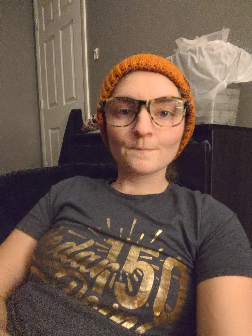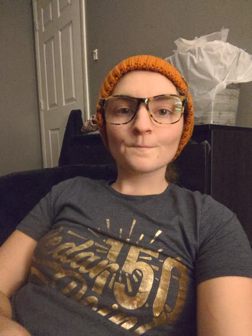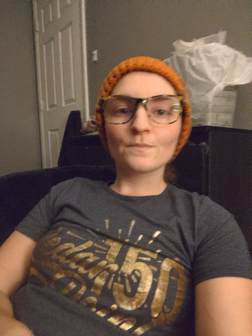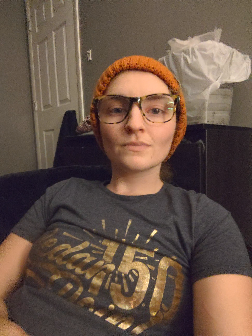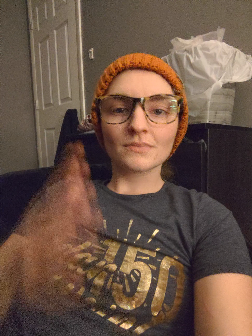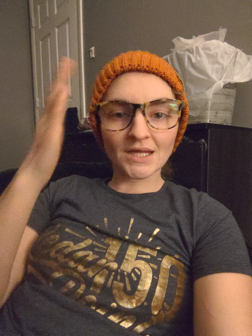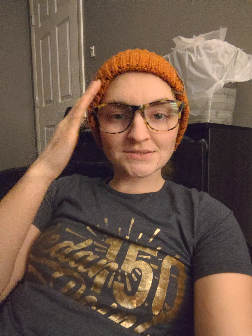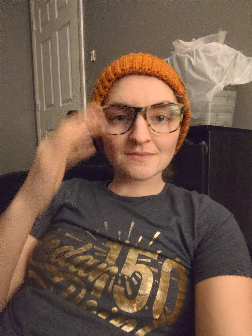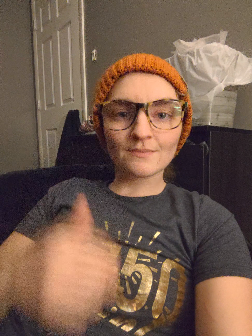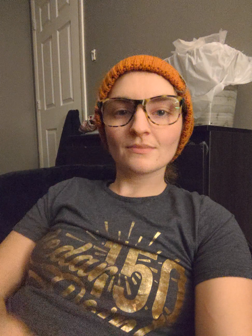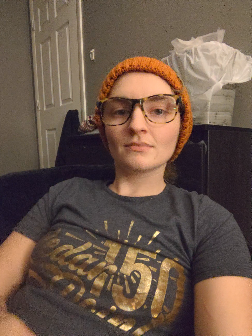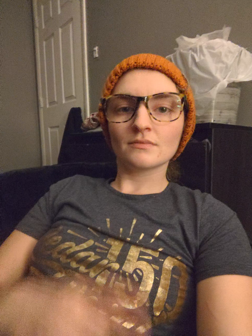hat